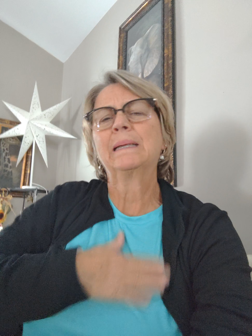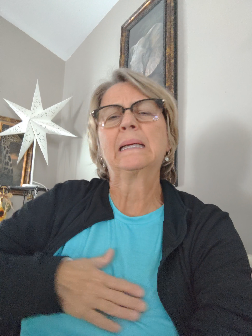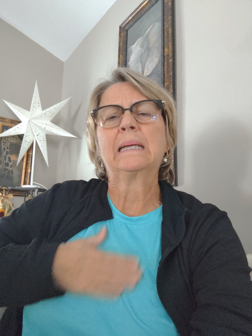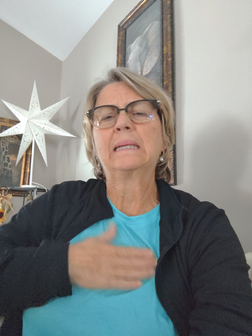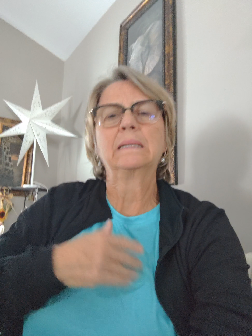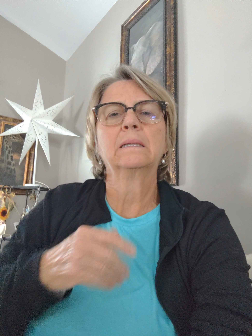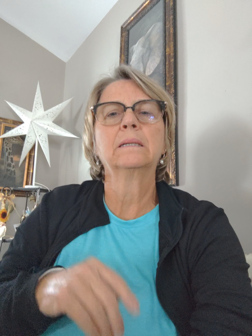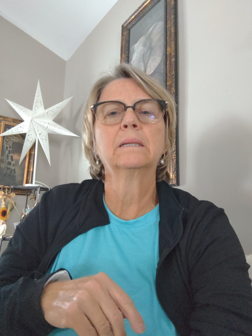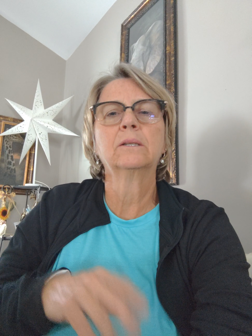please